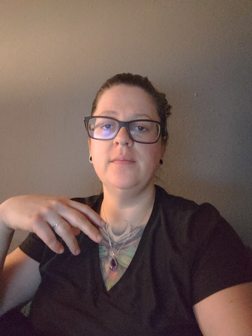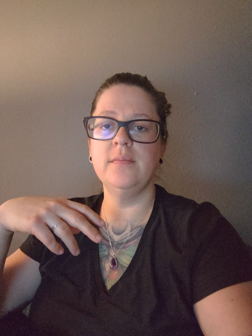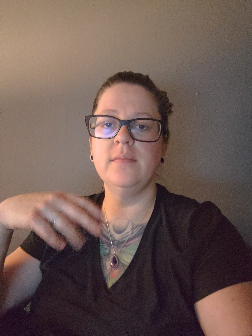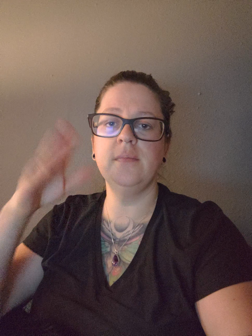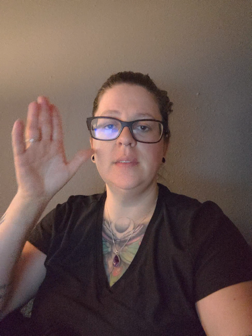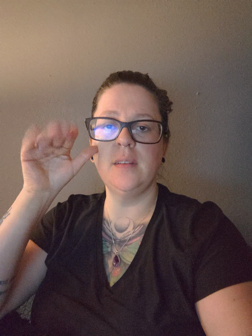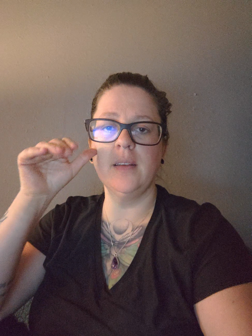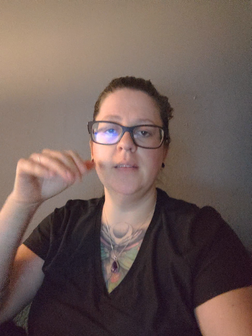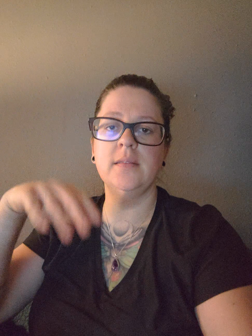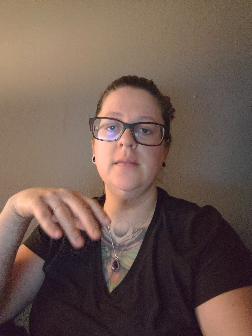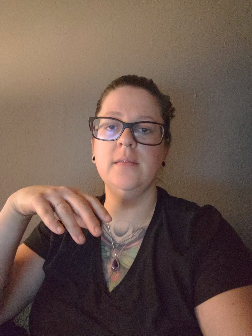donkey